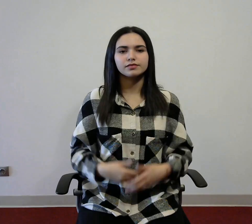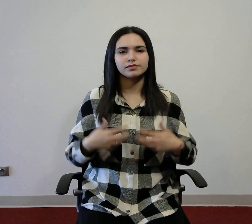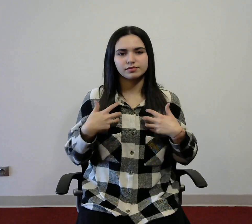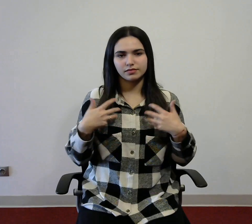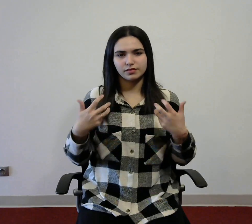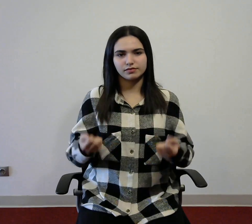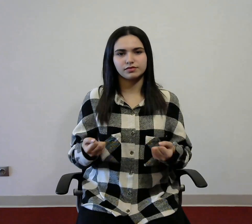sağlam